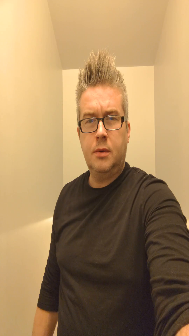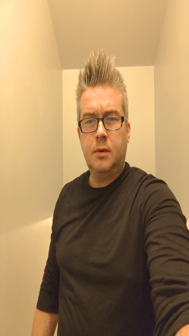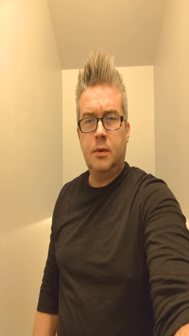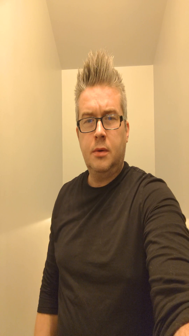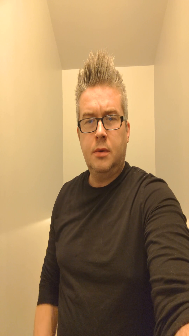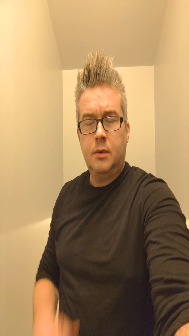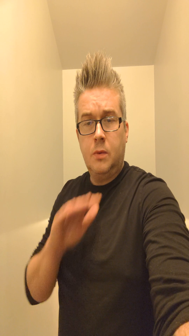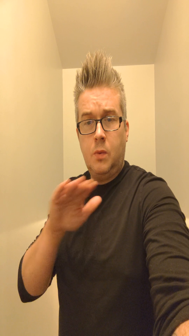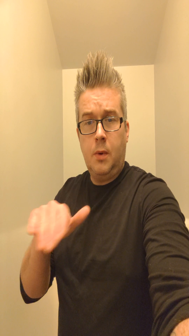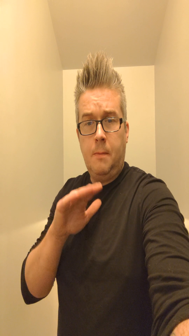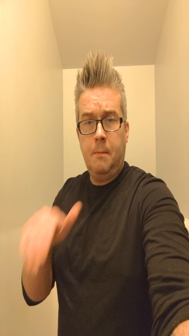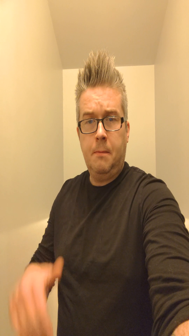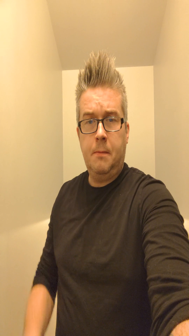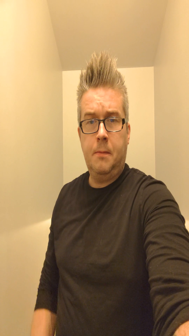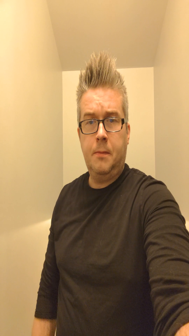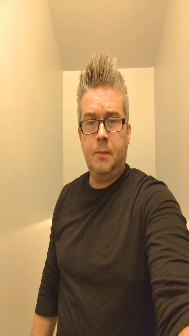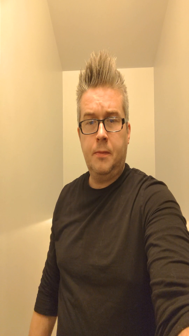pool